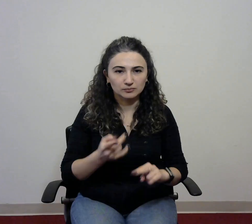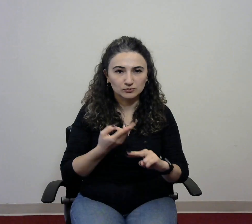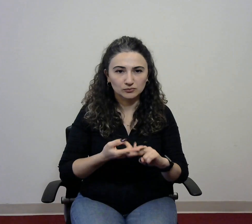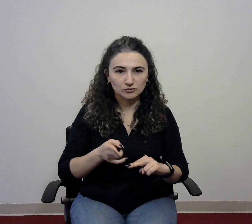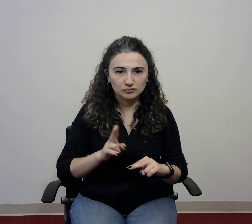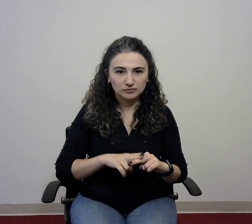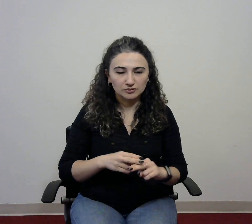görə